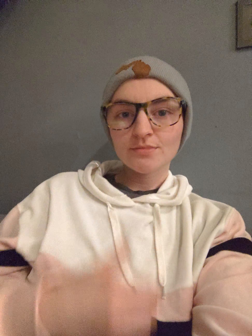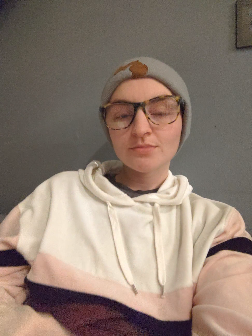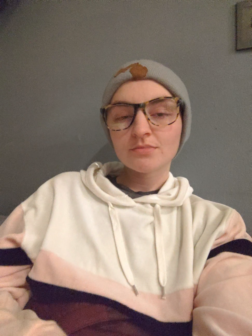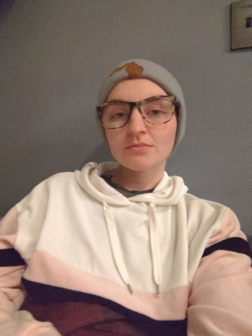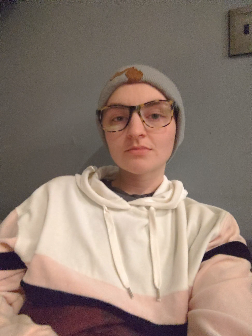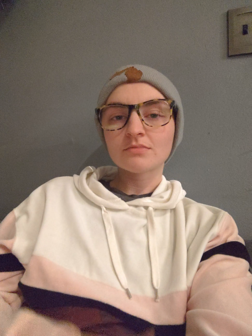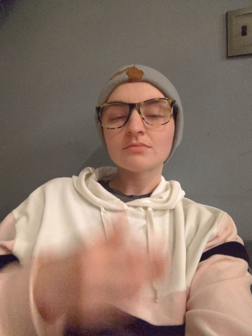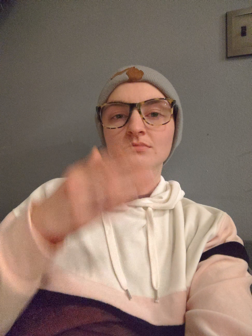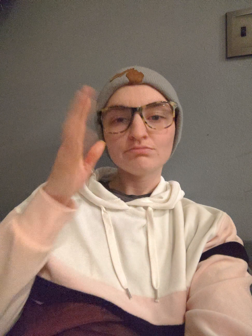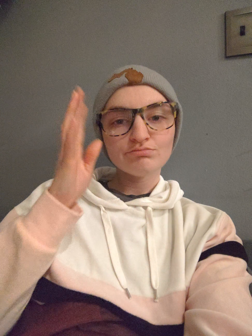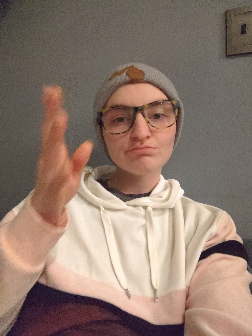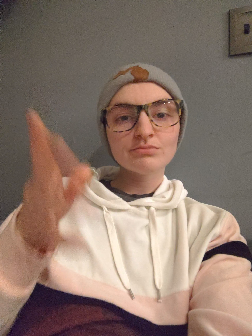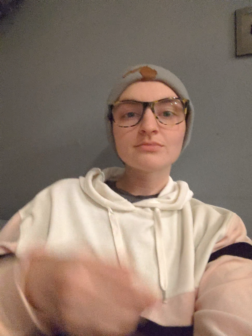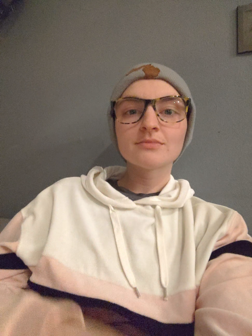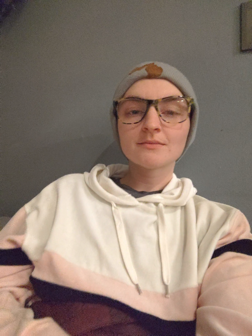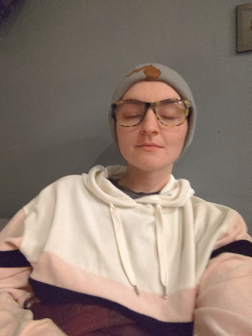pretend